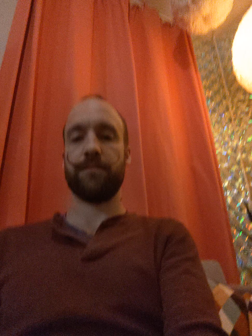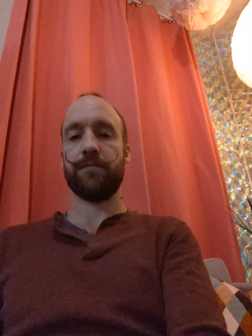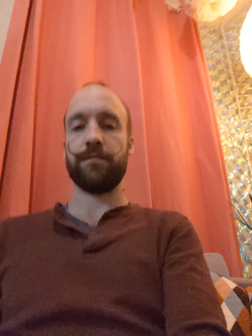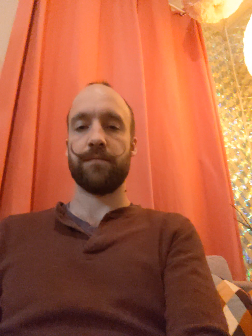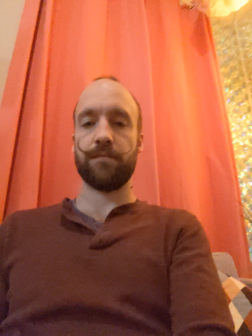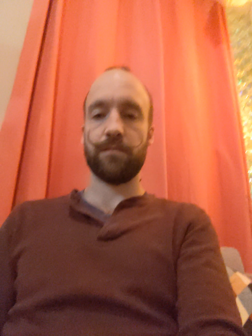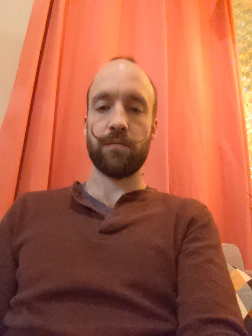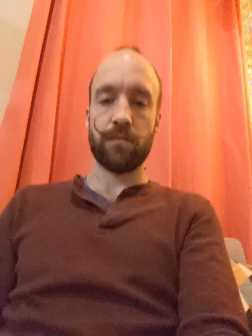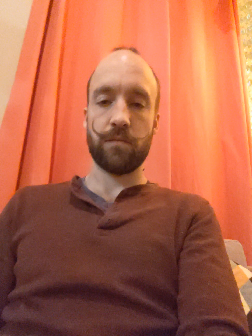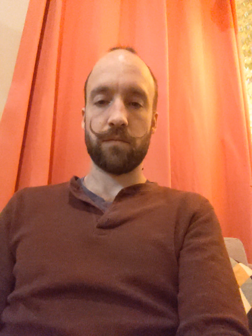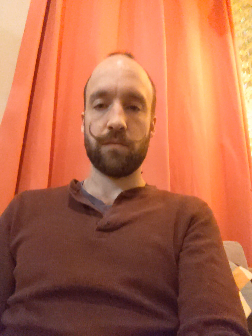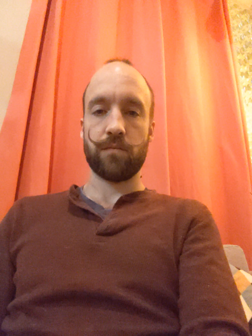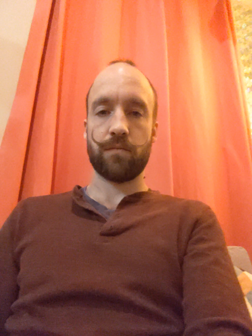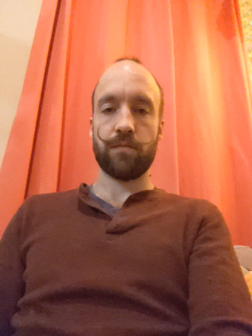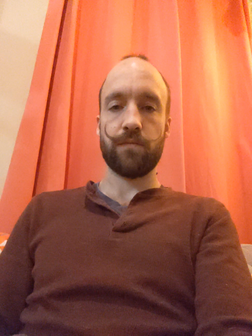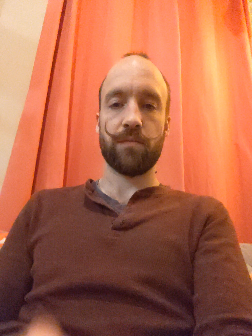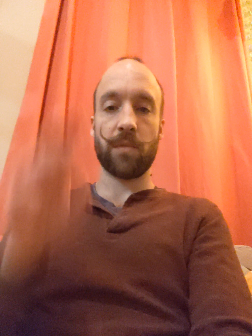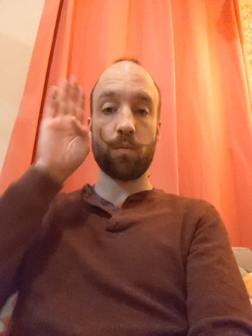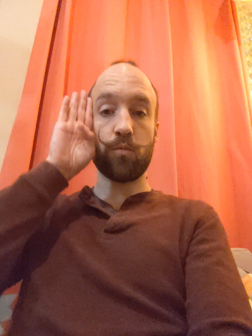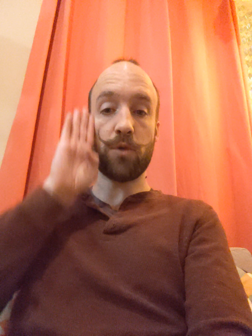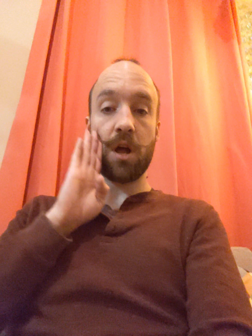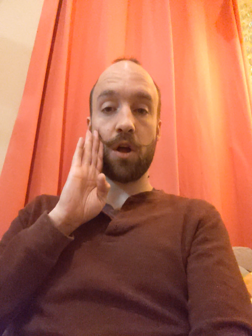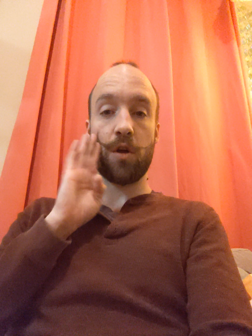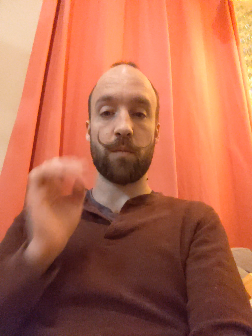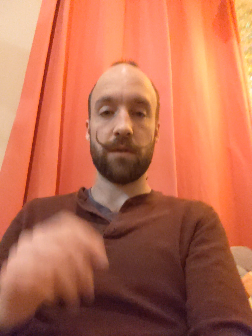brown